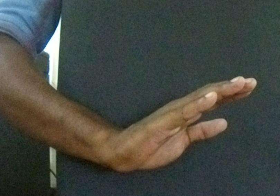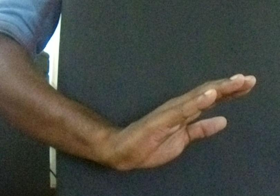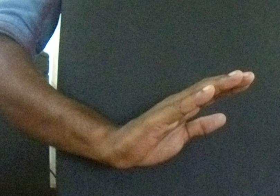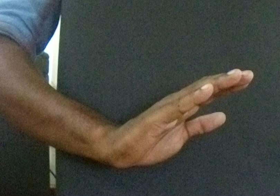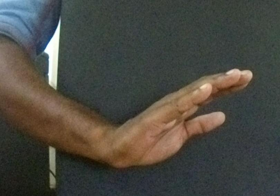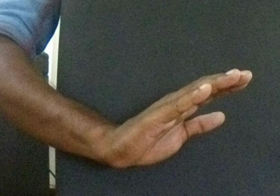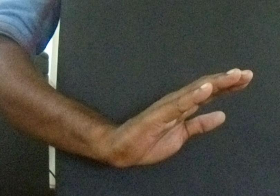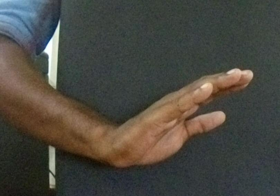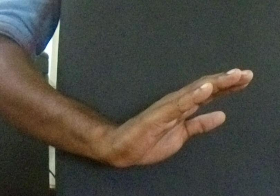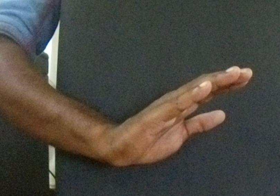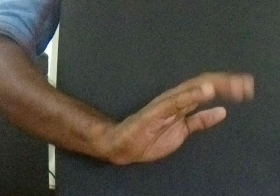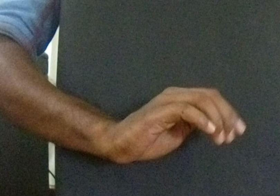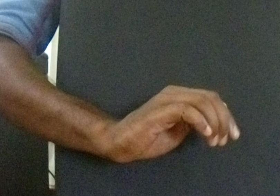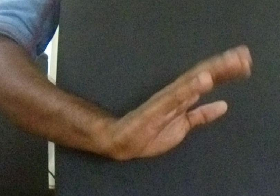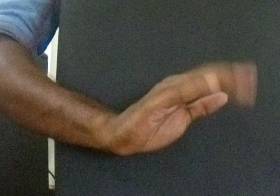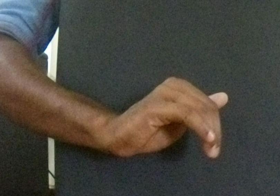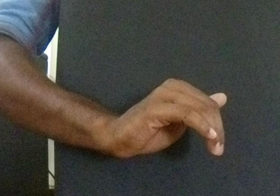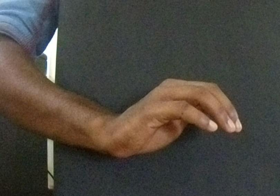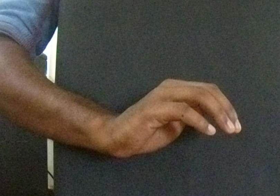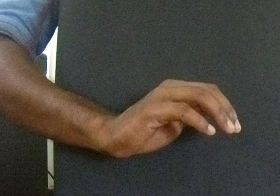call